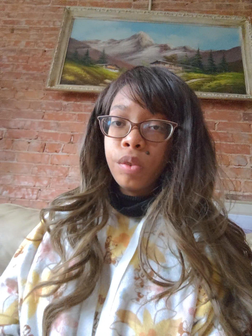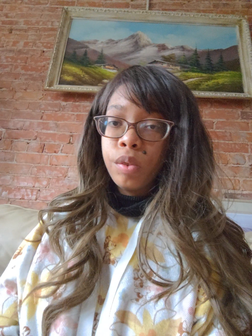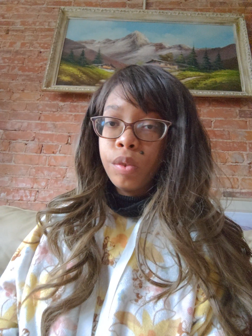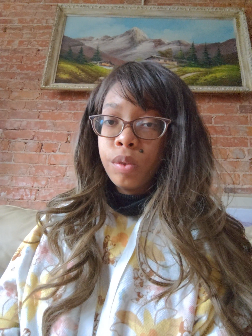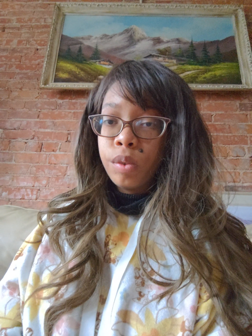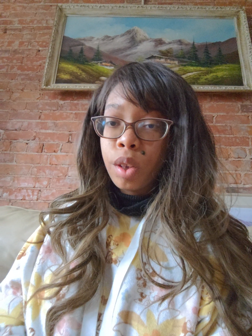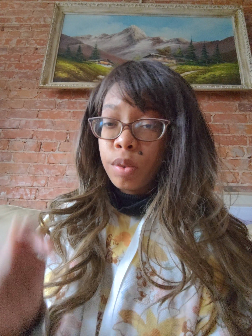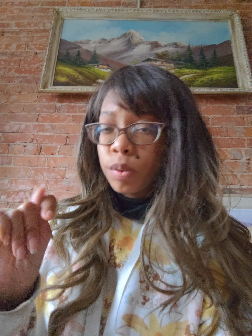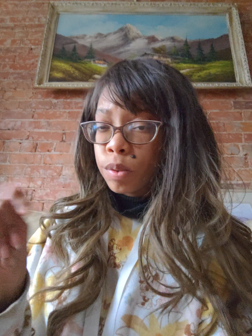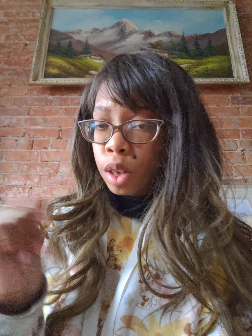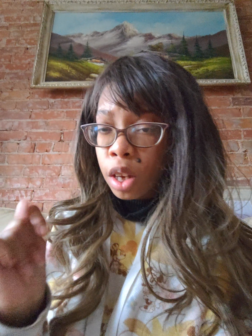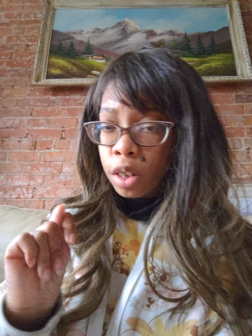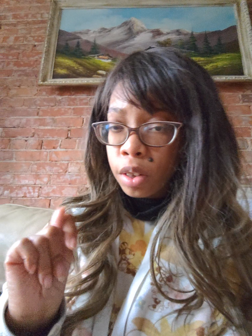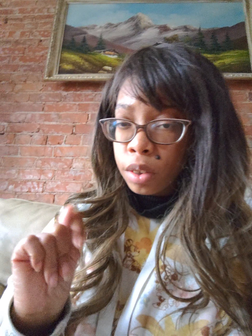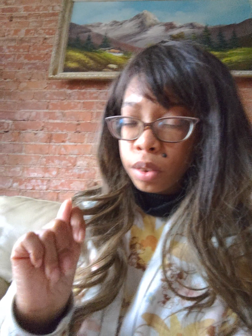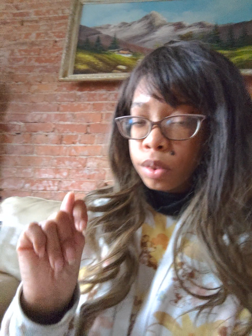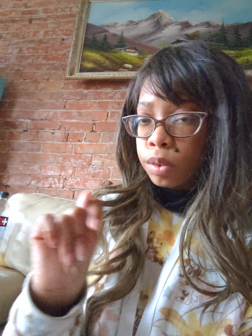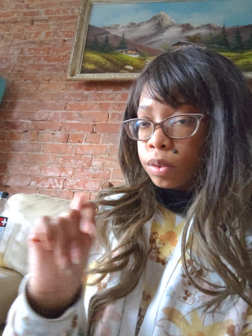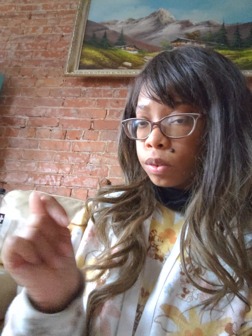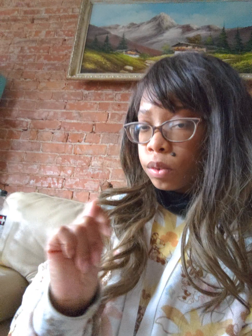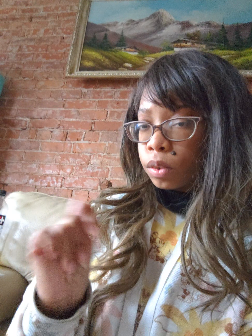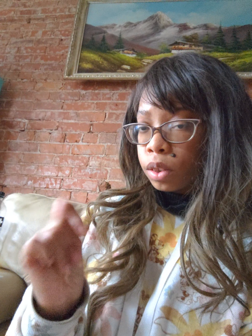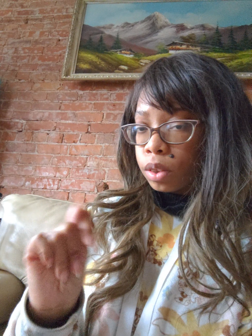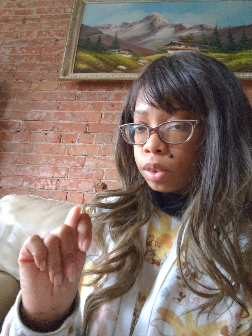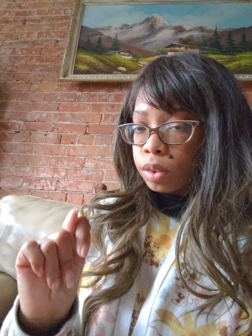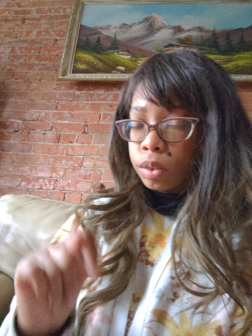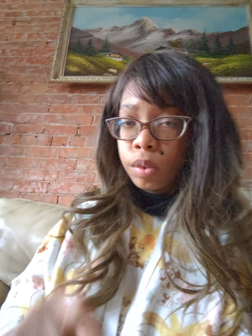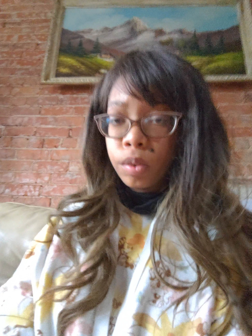potty